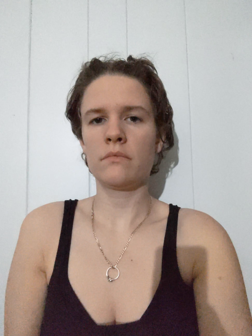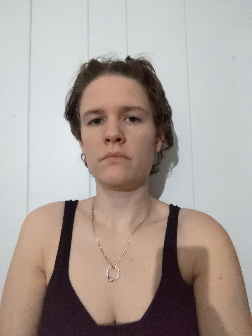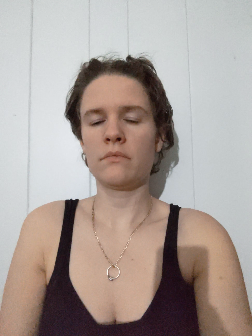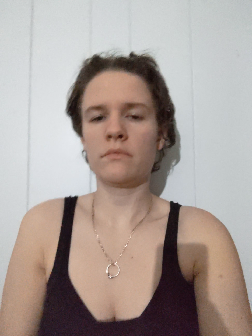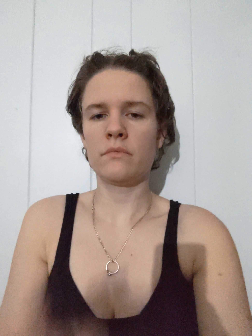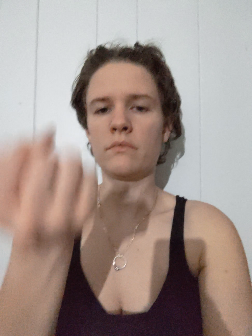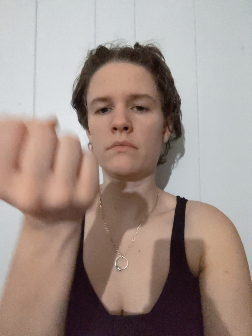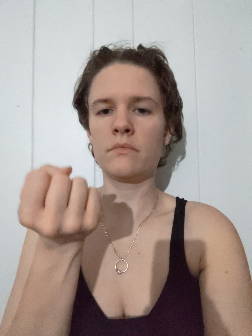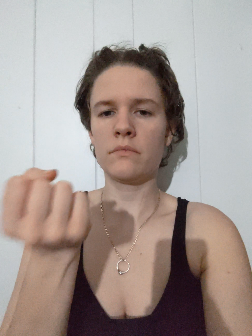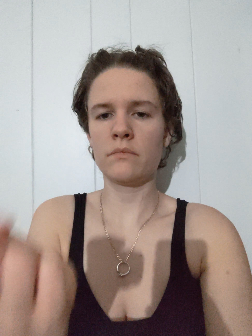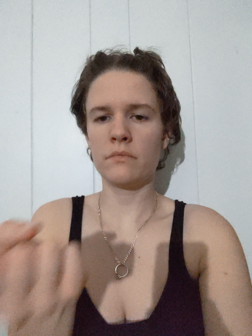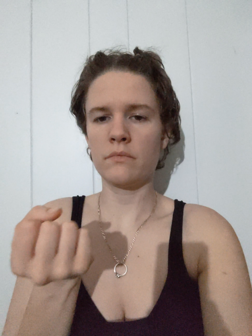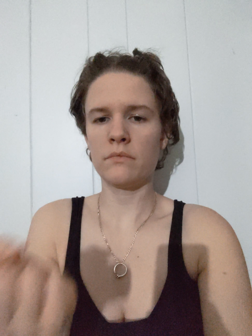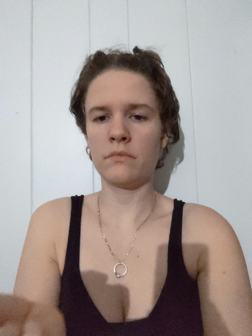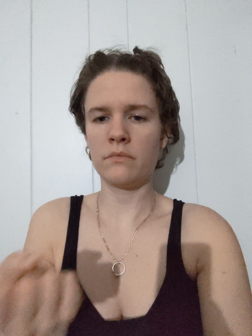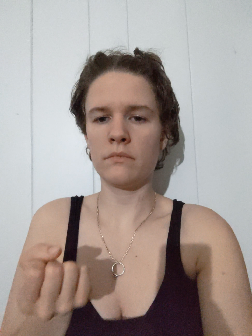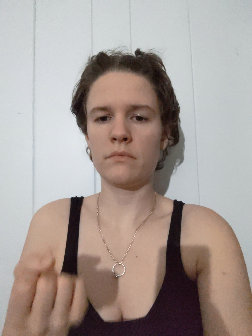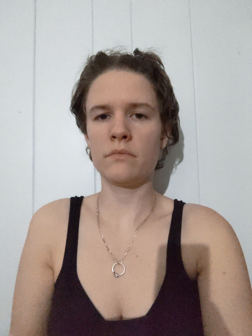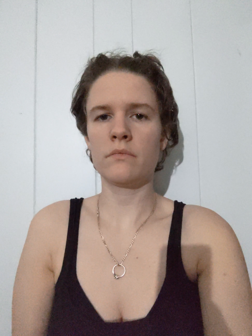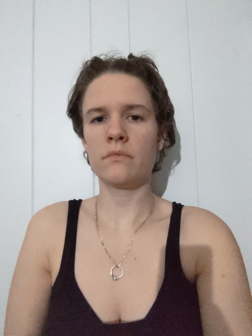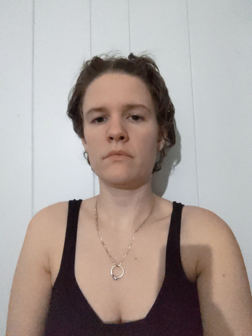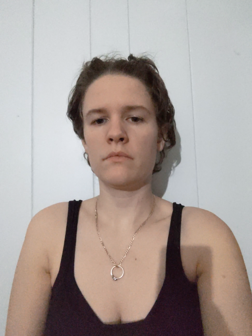drawer